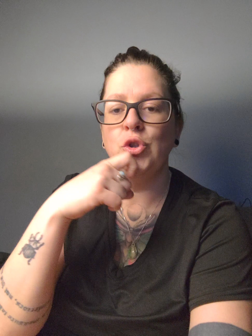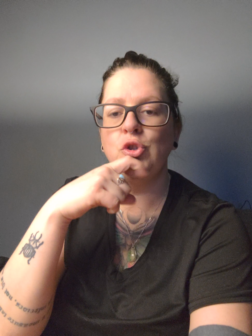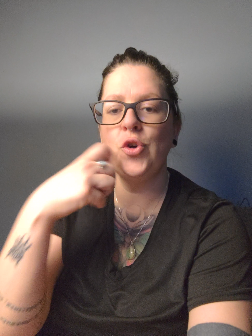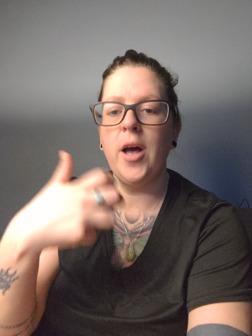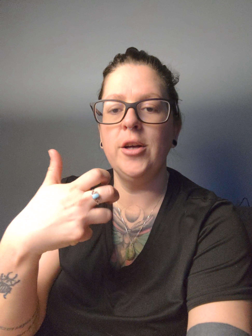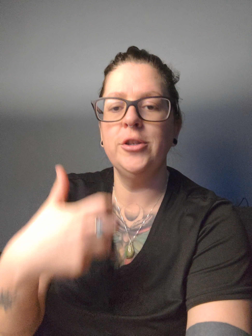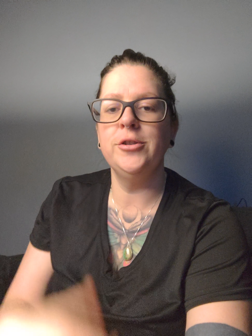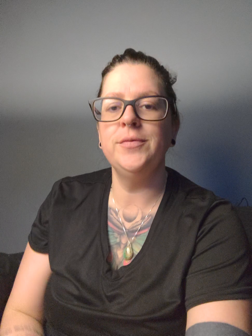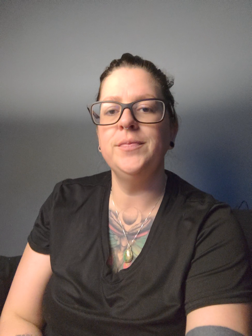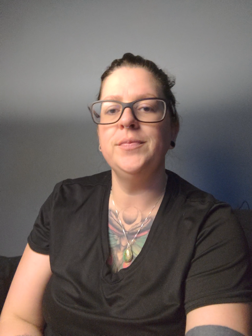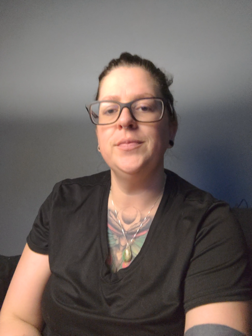dryer